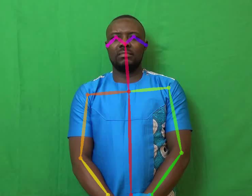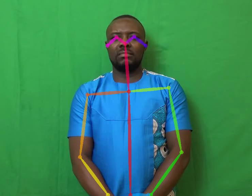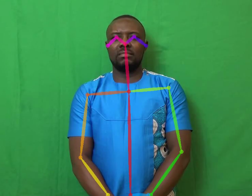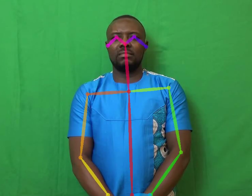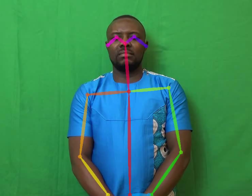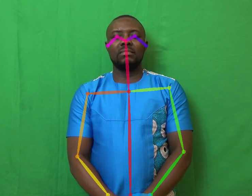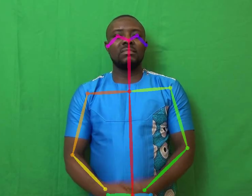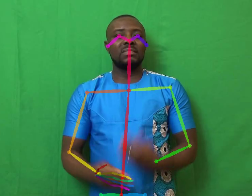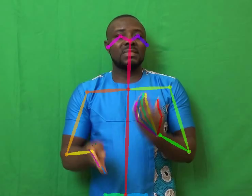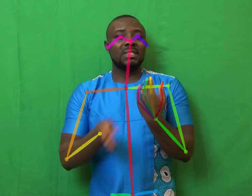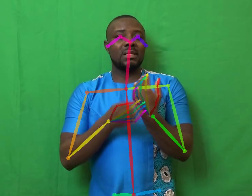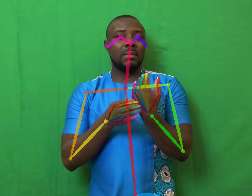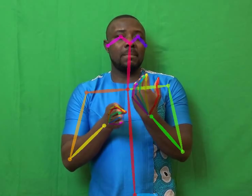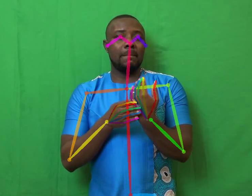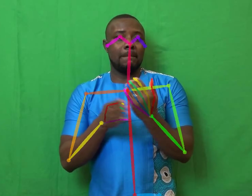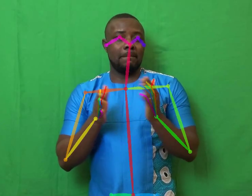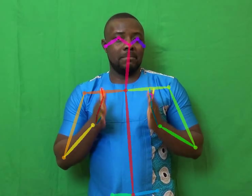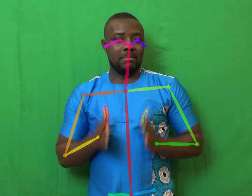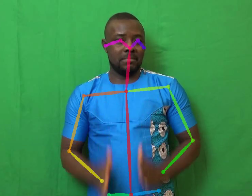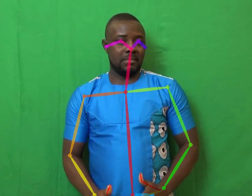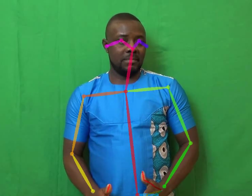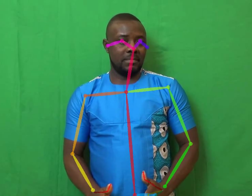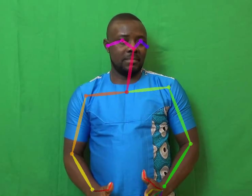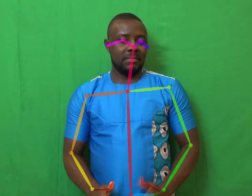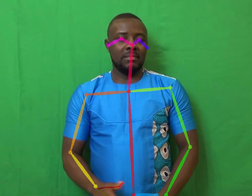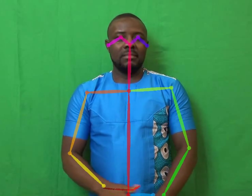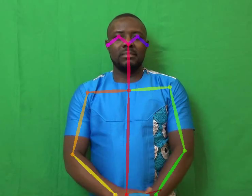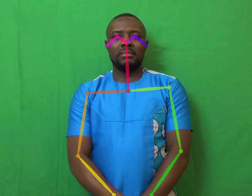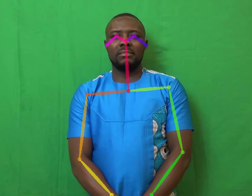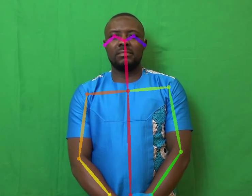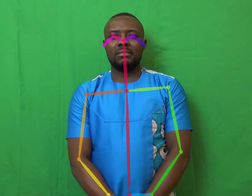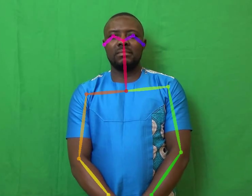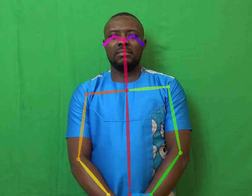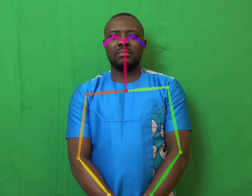banker